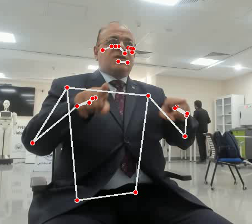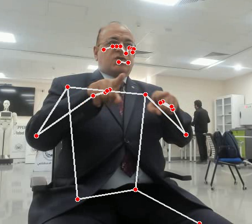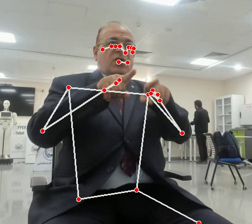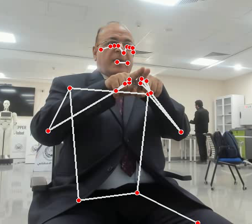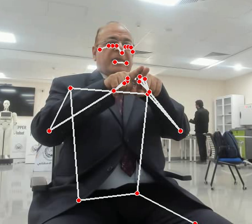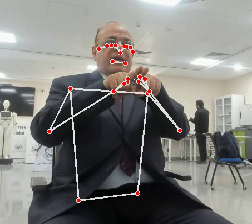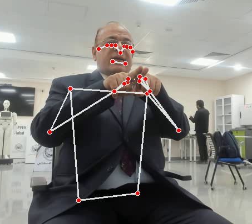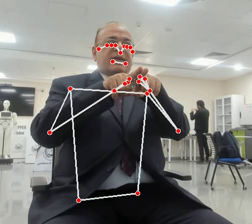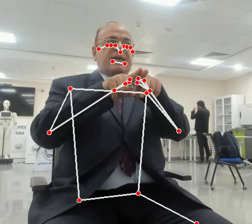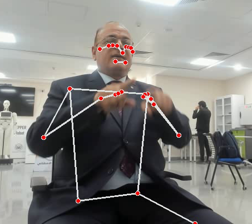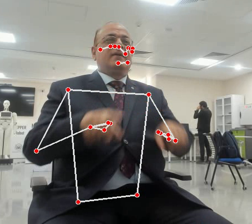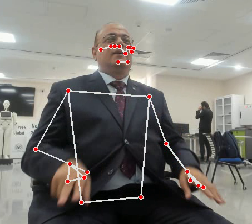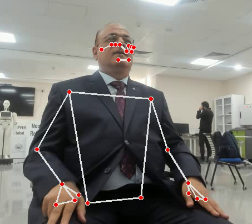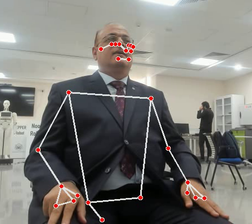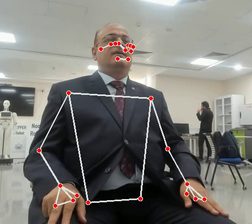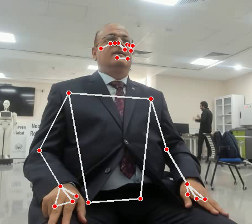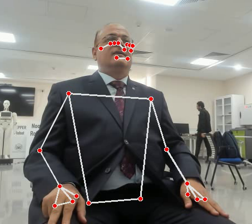sahby